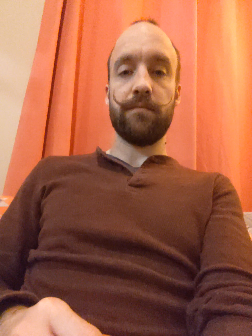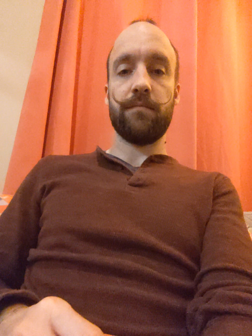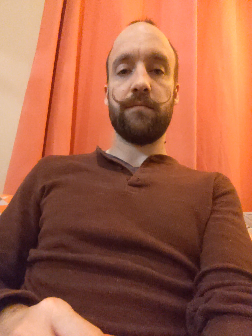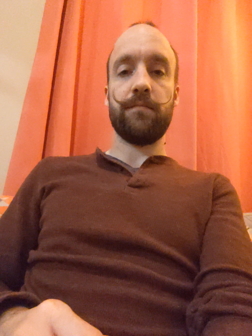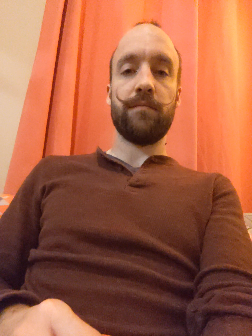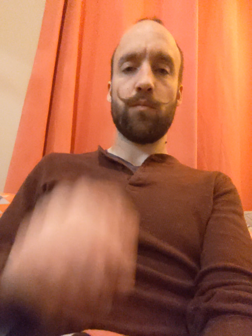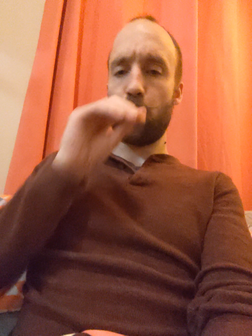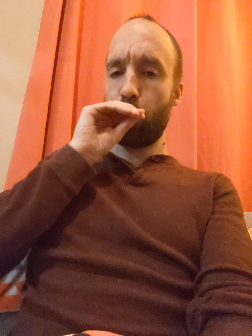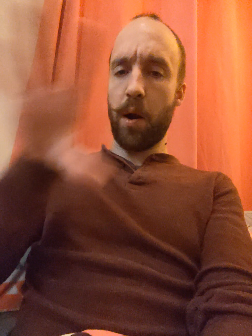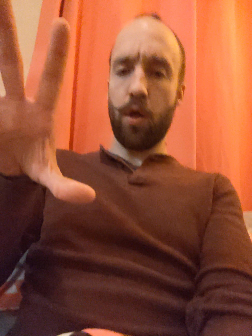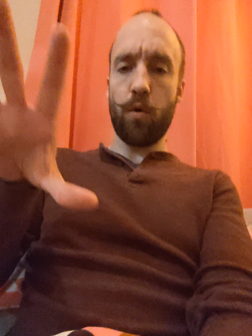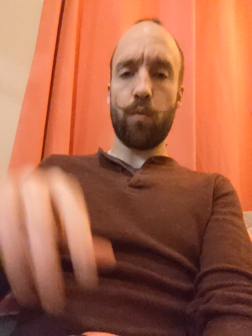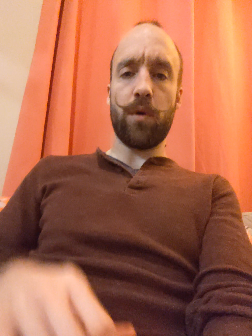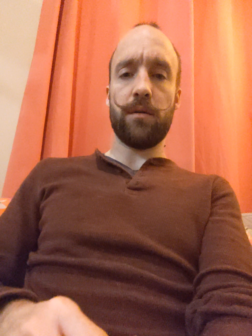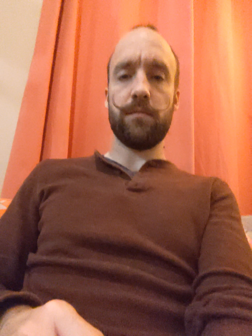blow